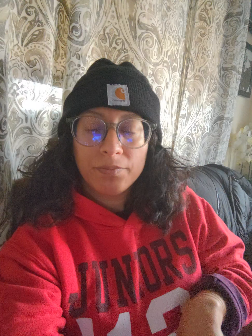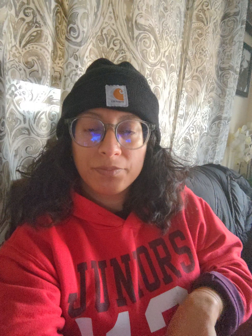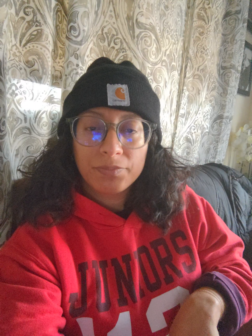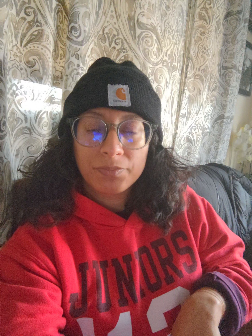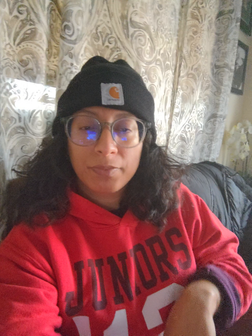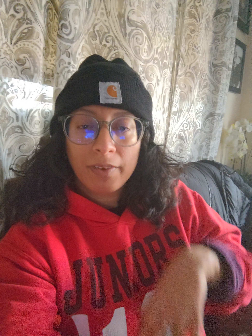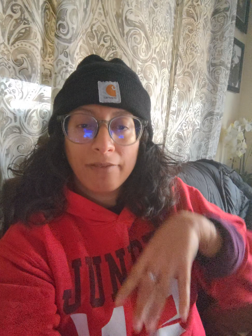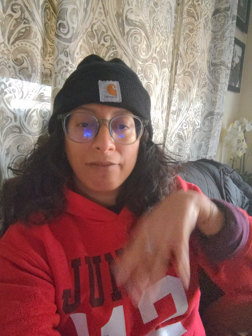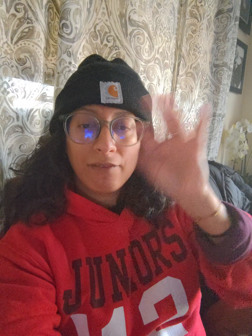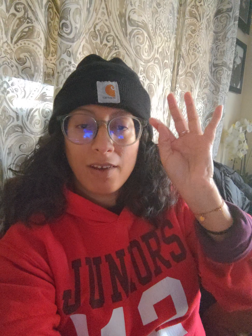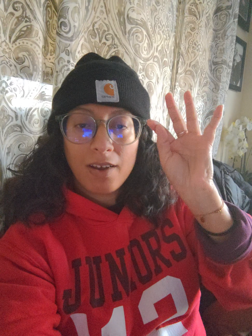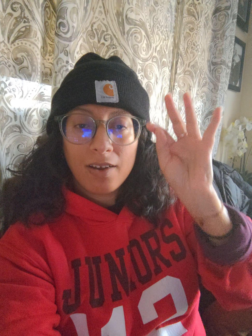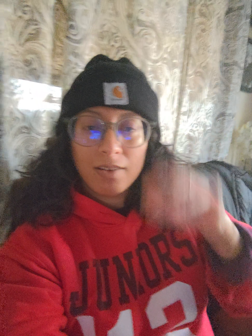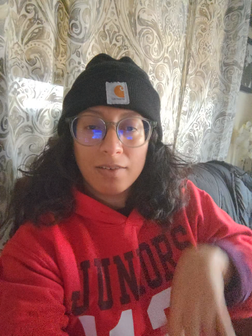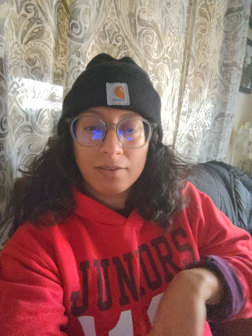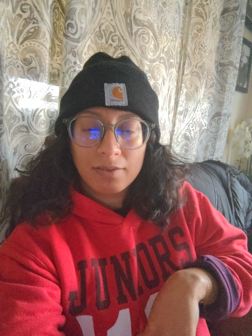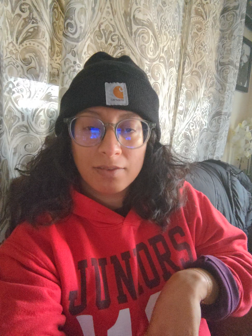find